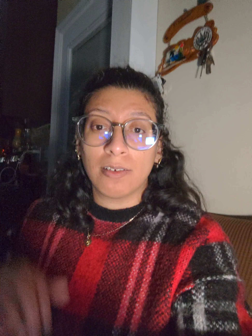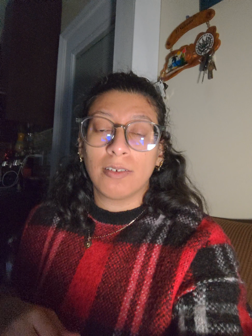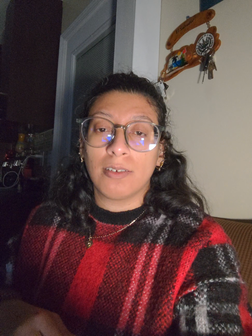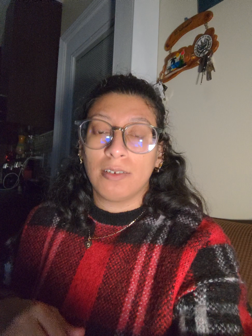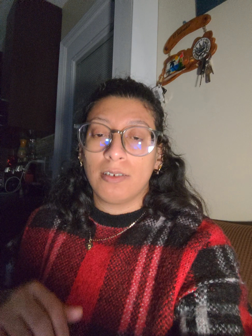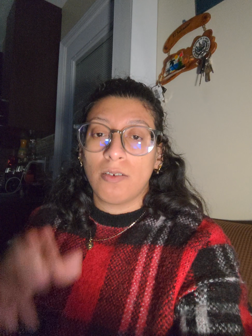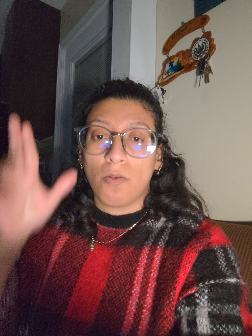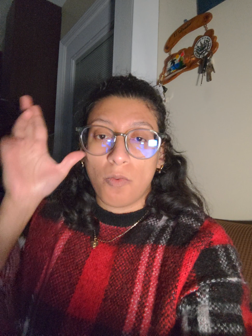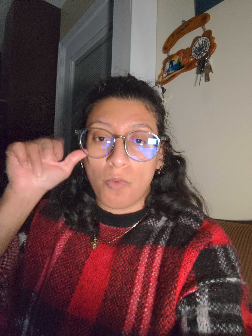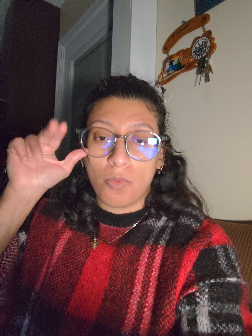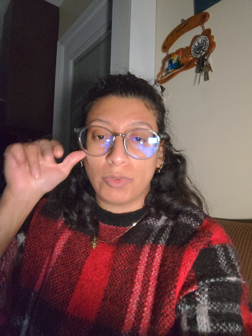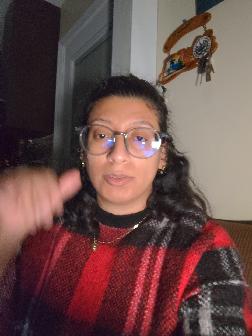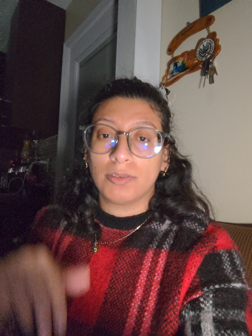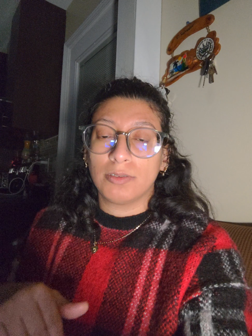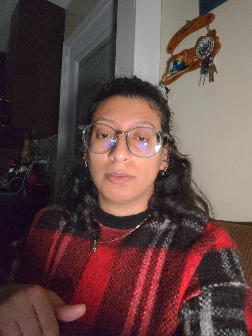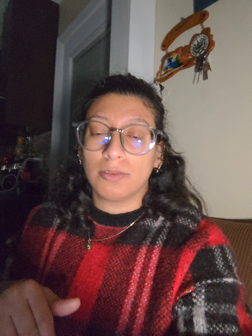horse